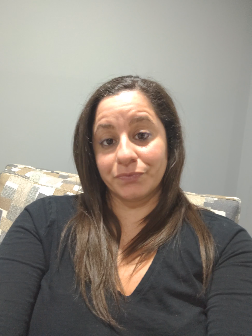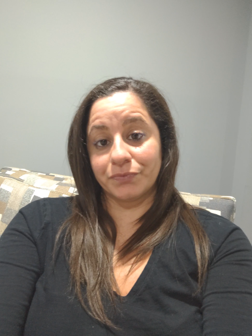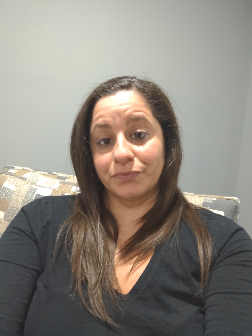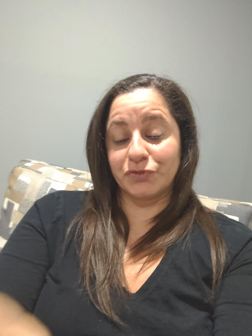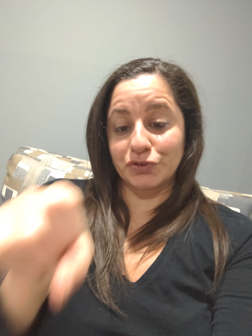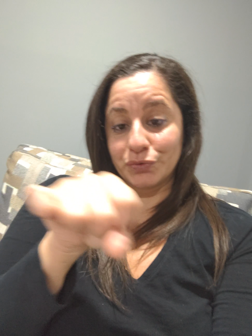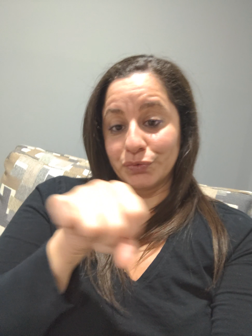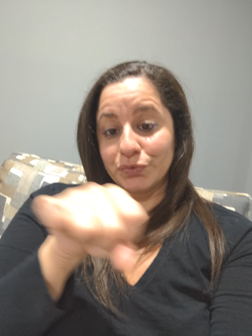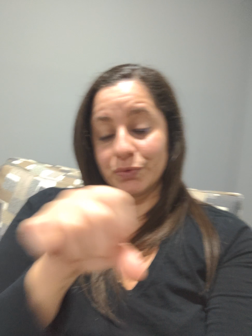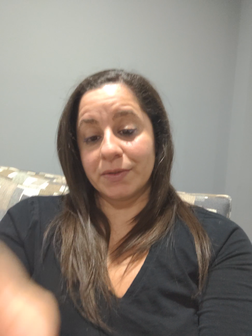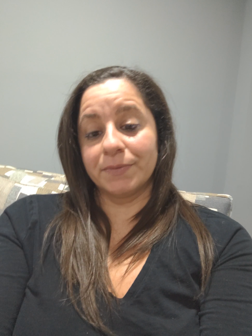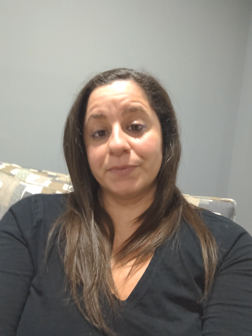shoe